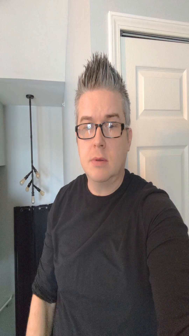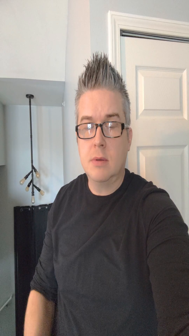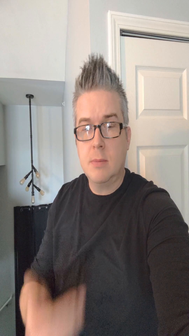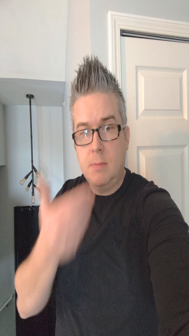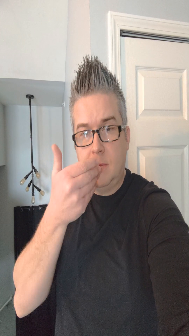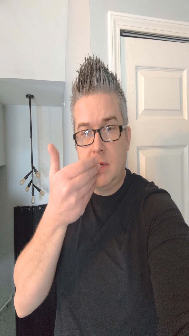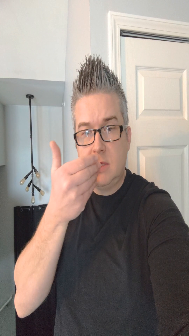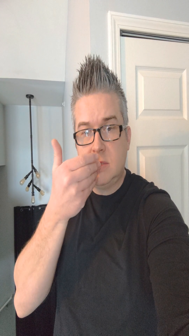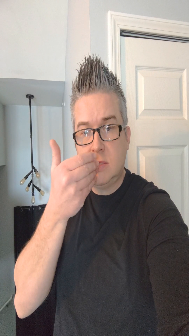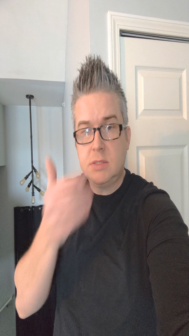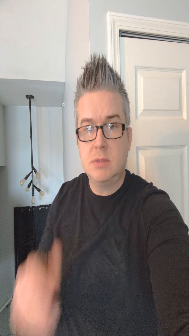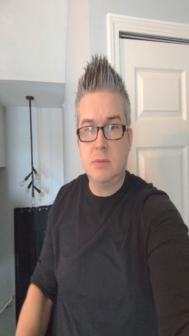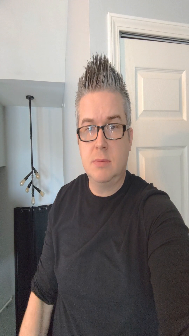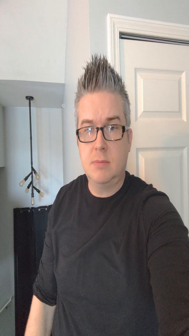pizza